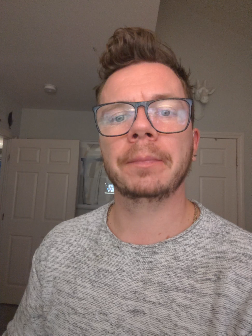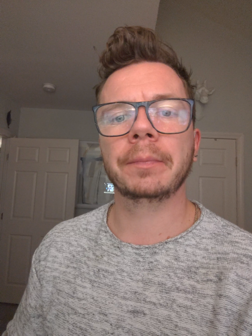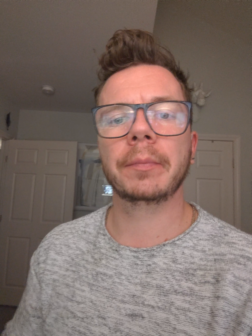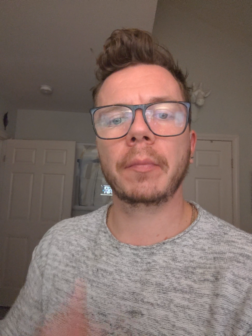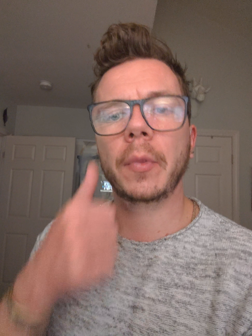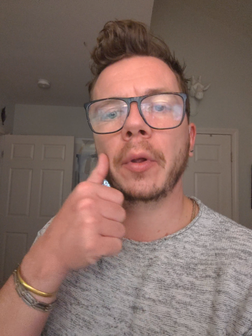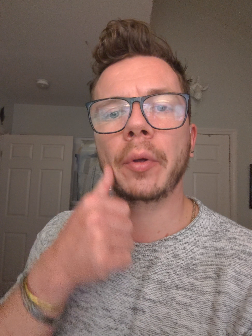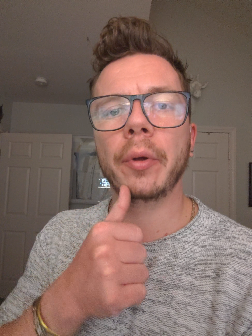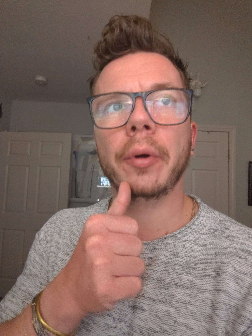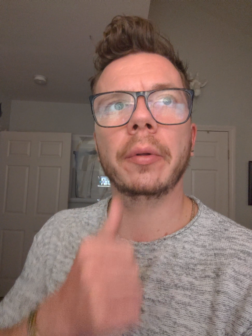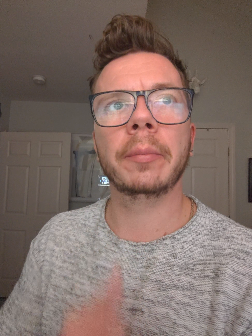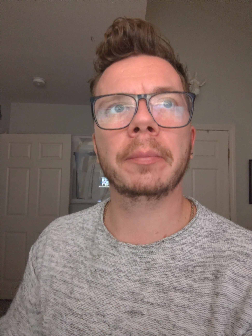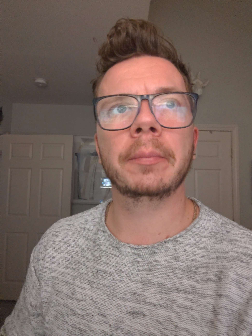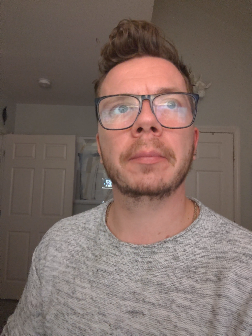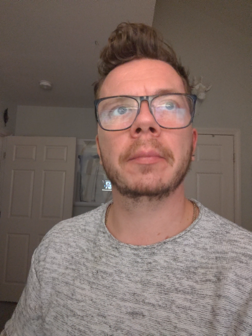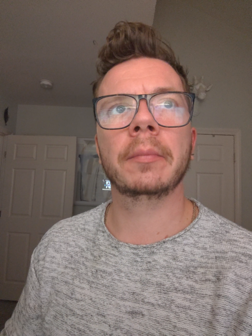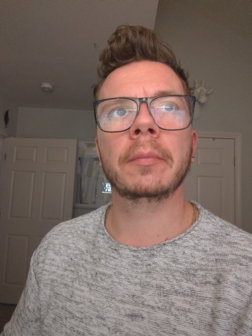girl